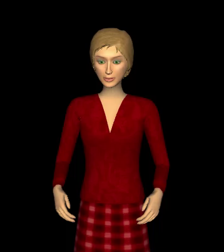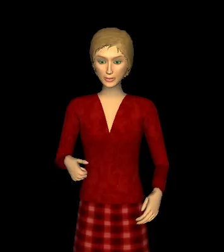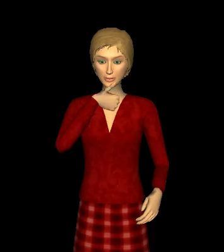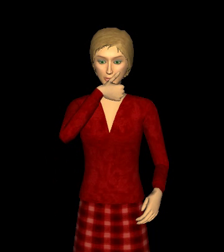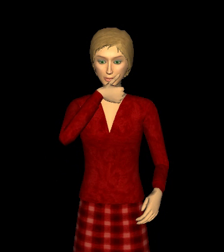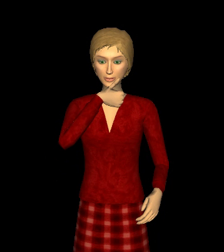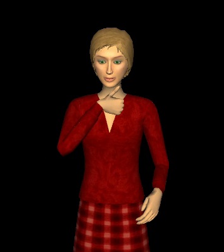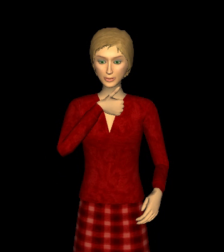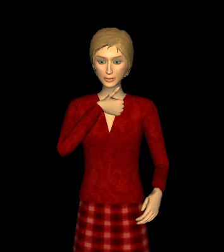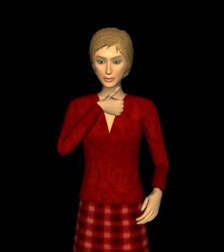ألم